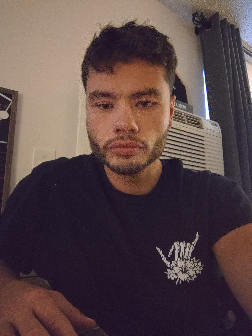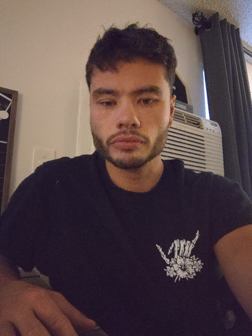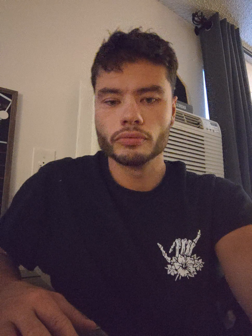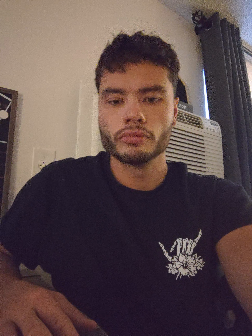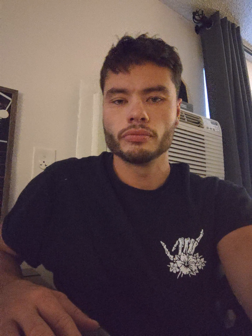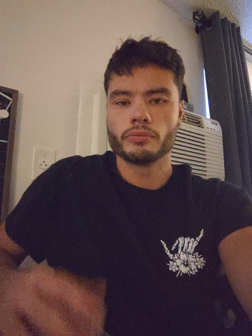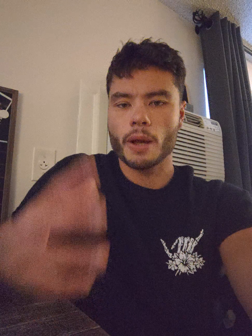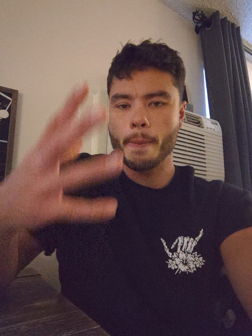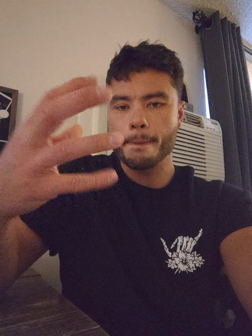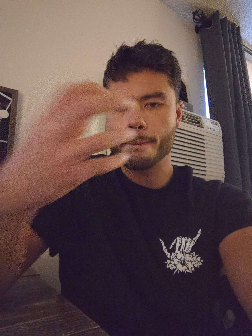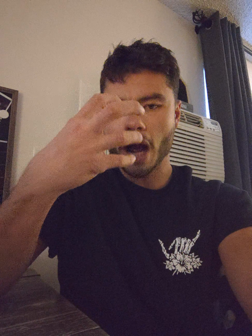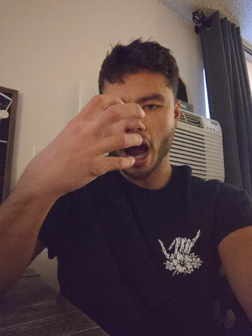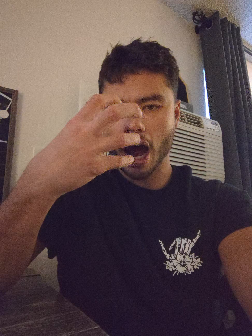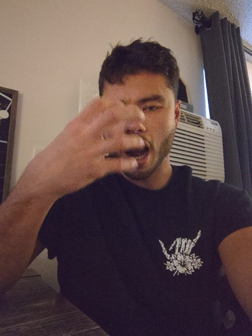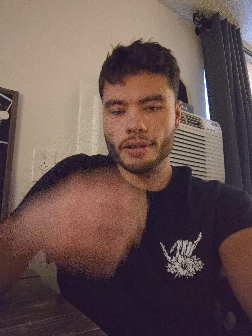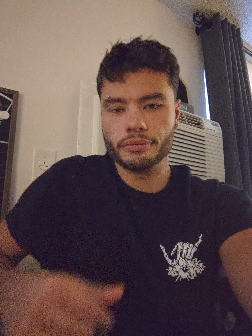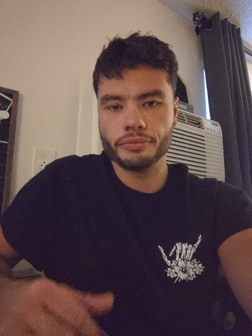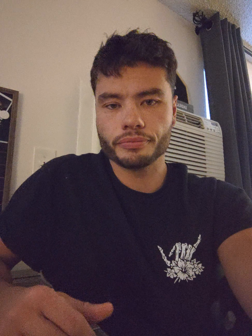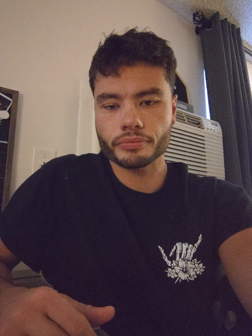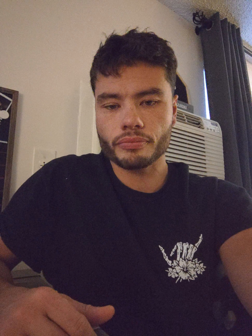mad